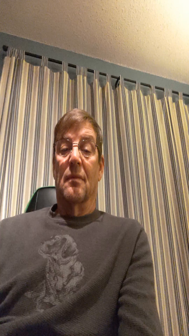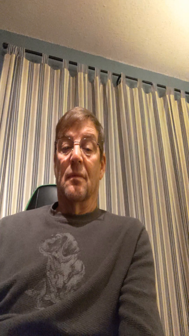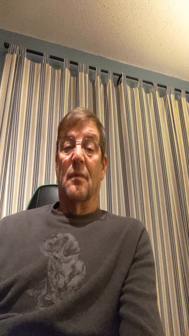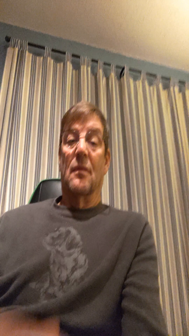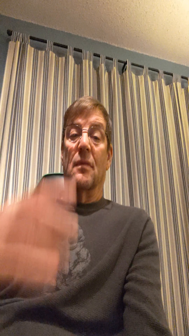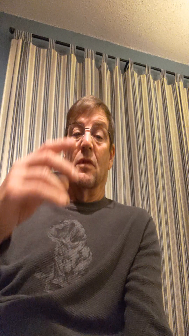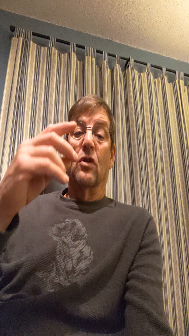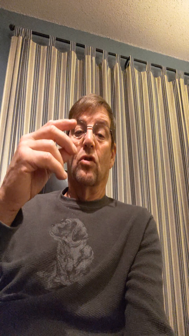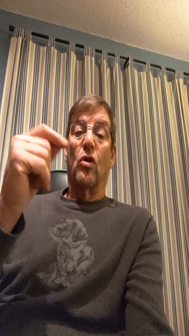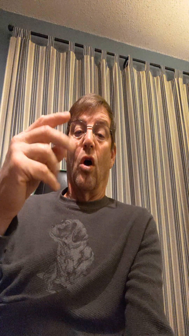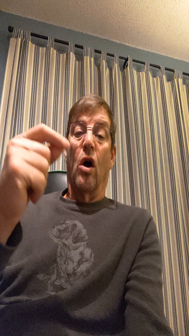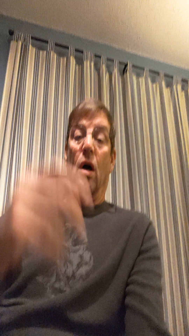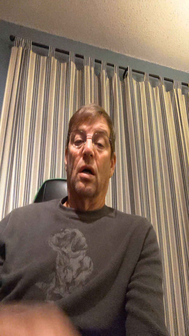dog